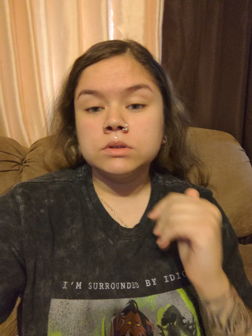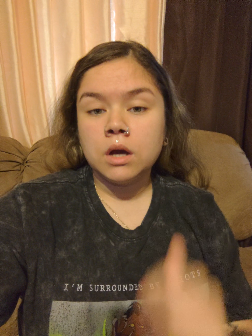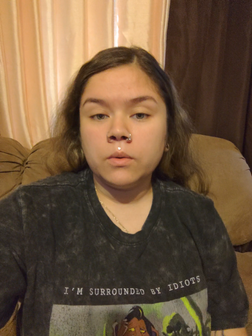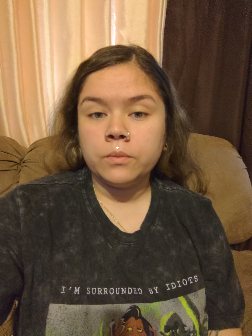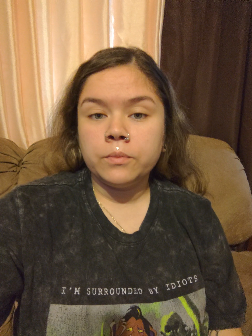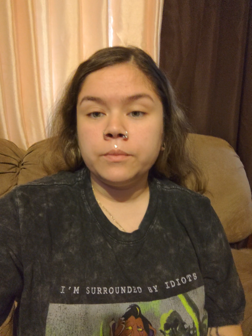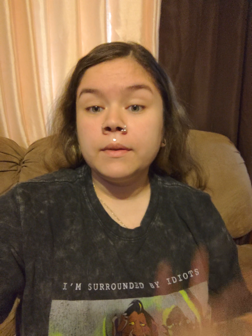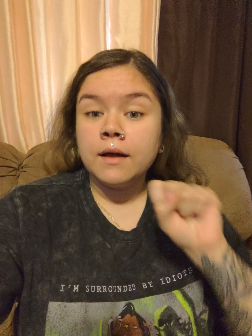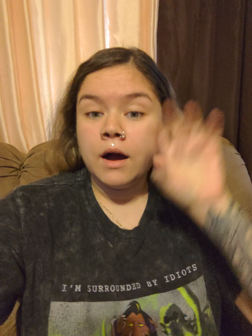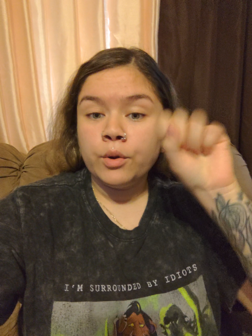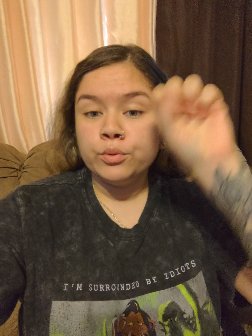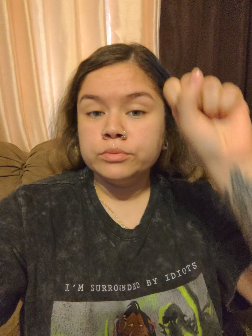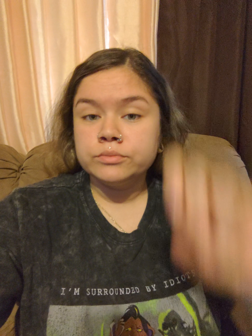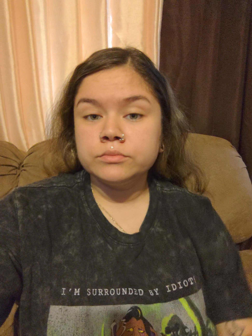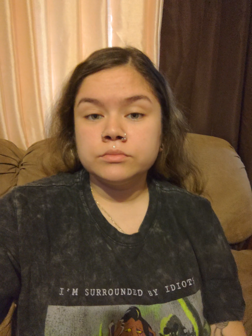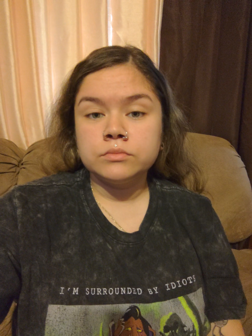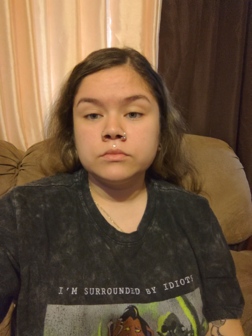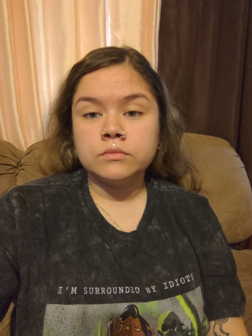ladder